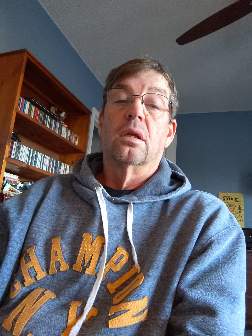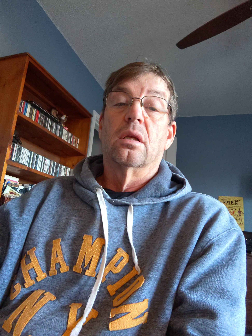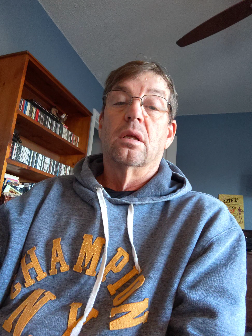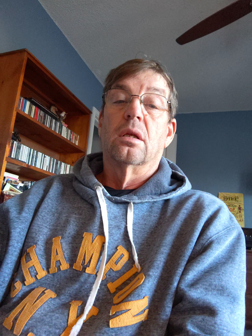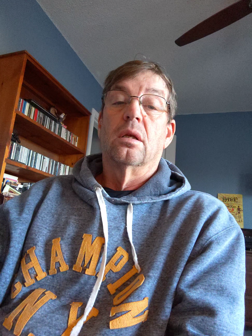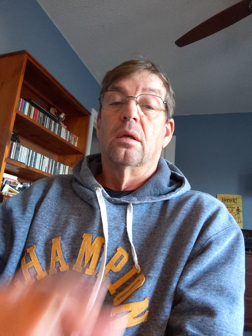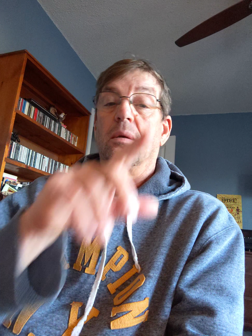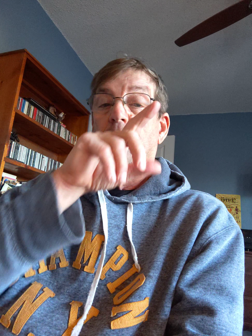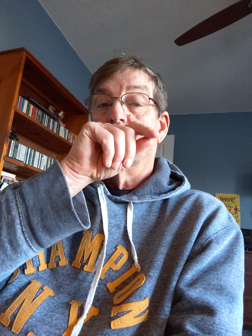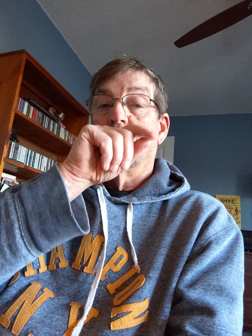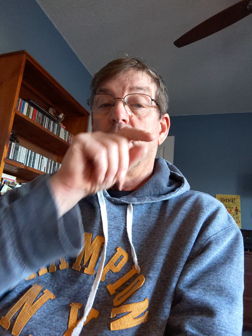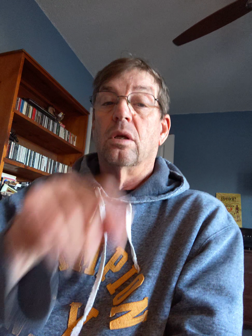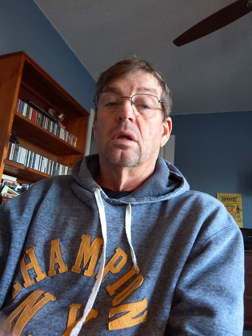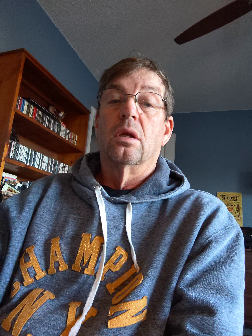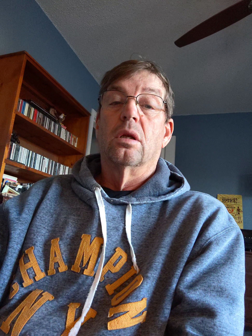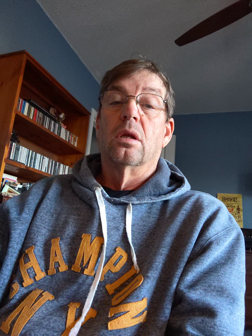bird